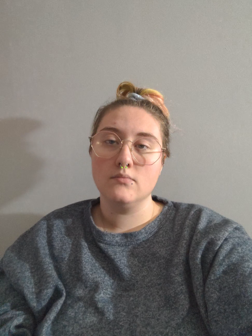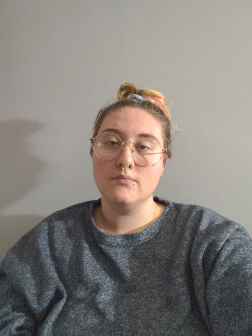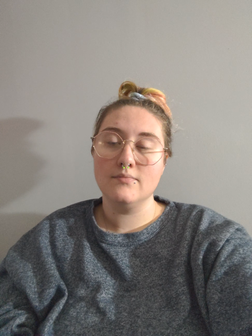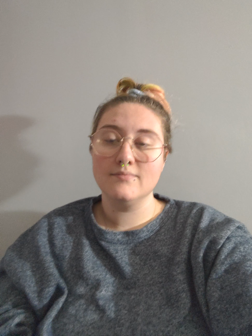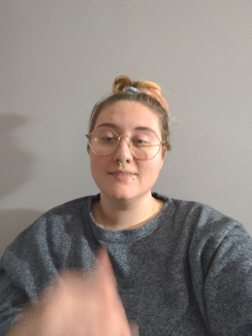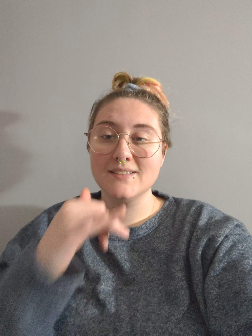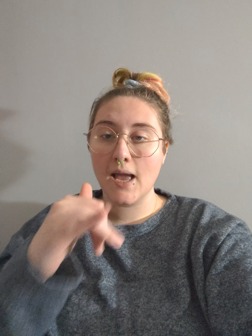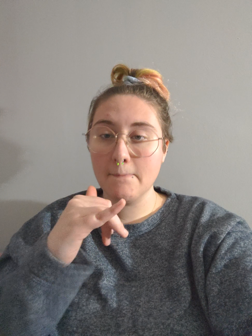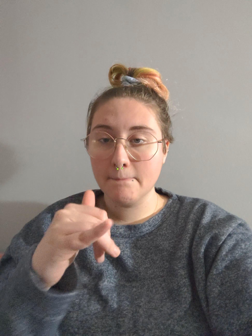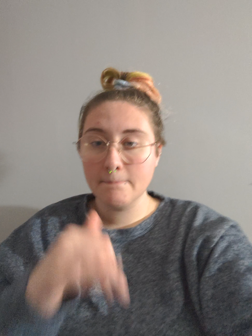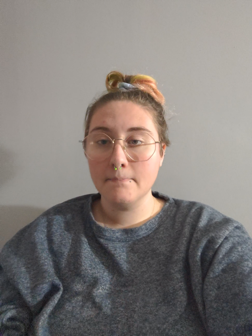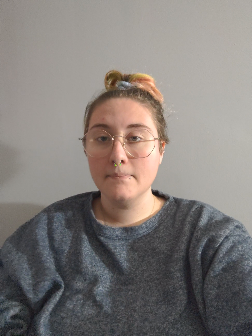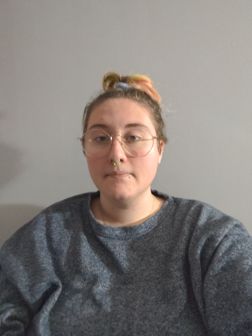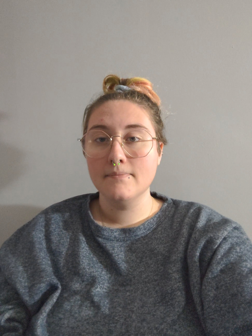same